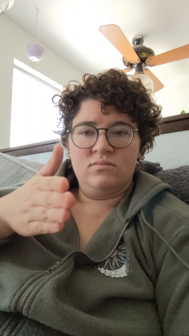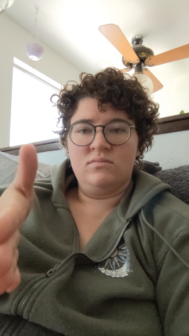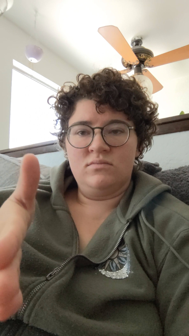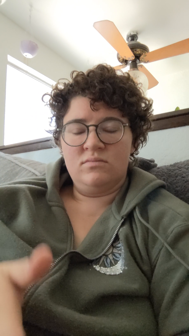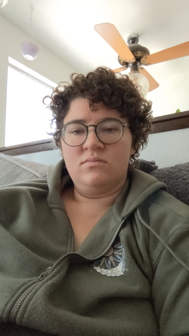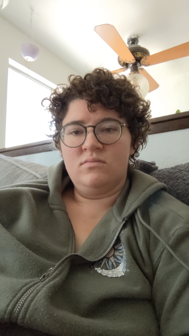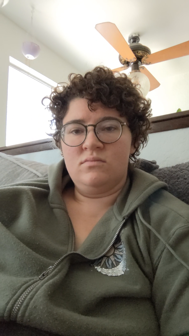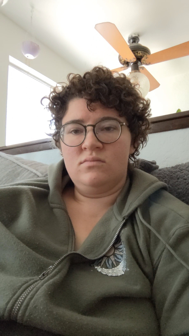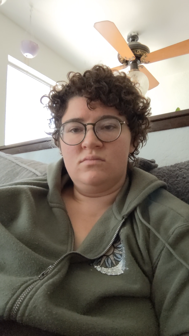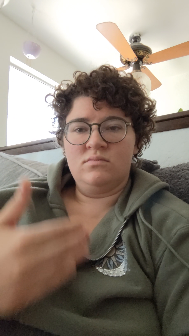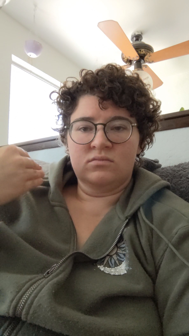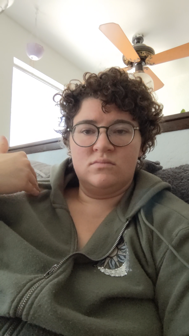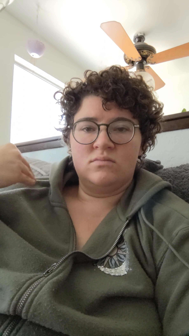shoulder